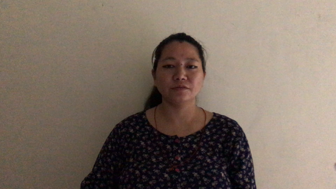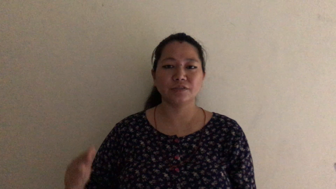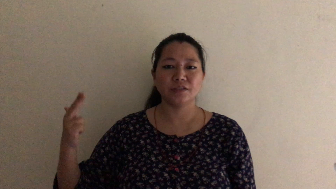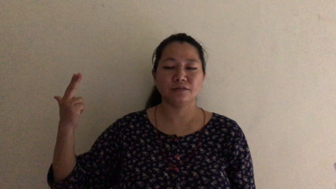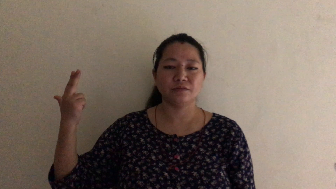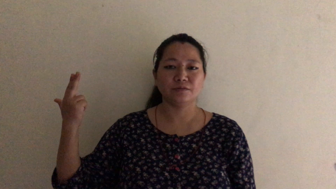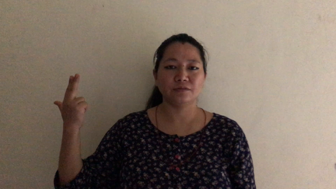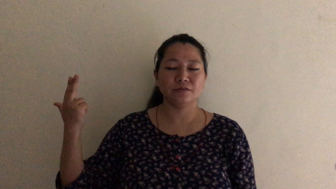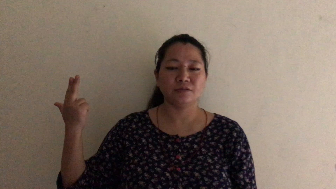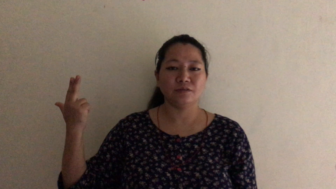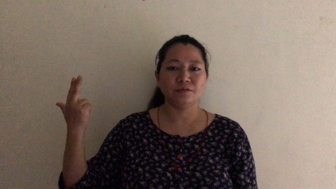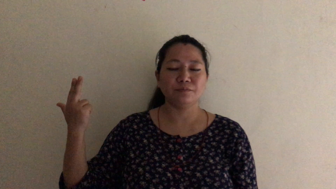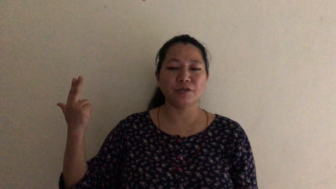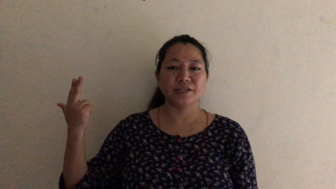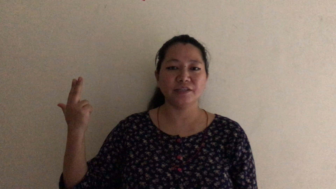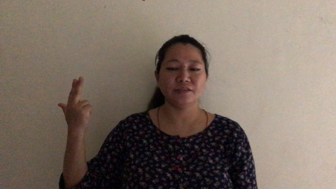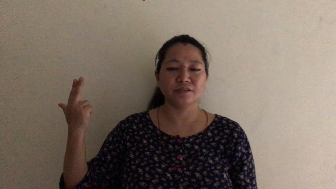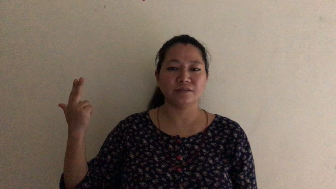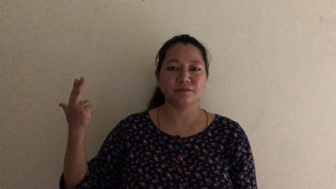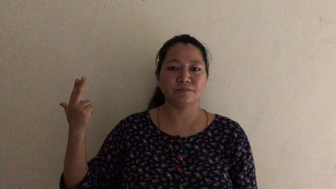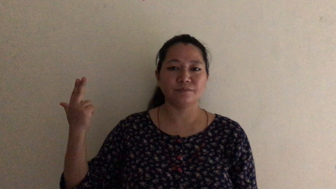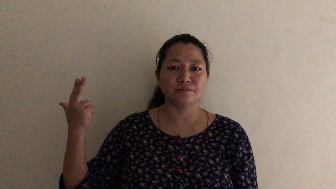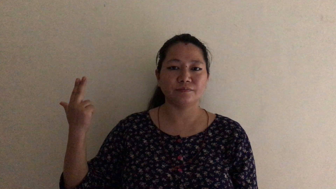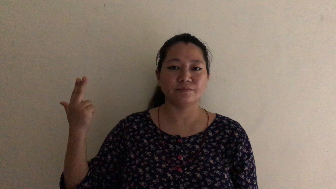ई